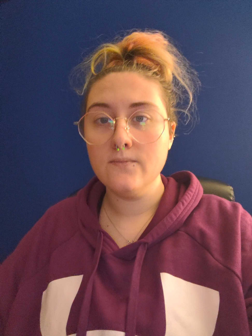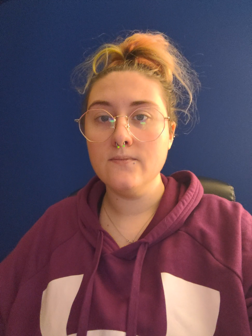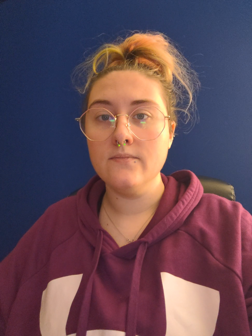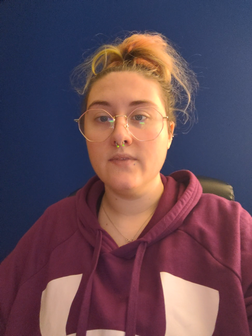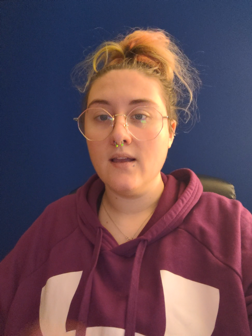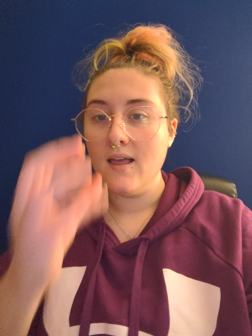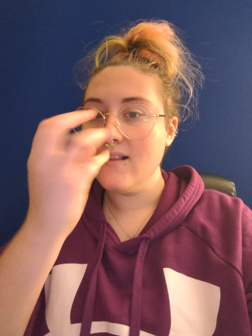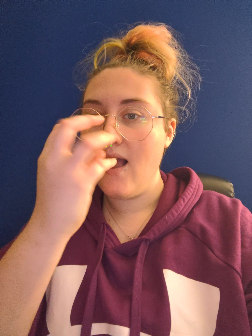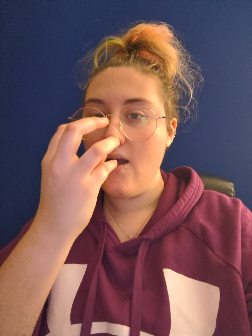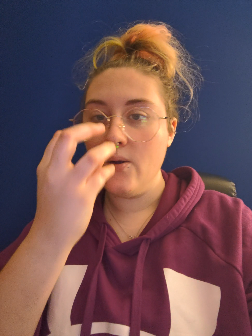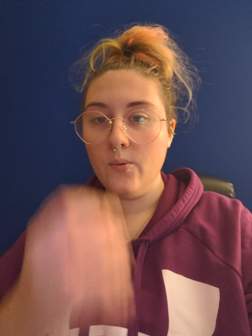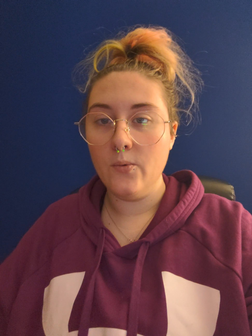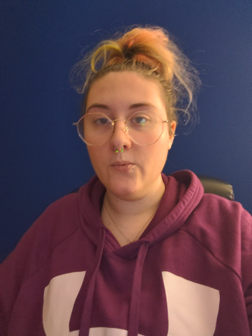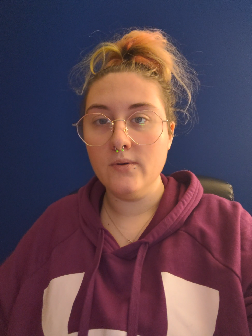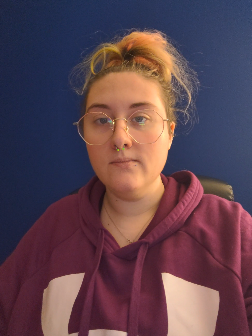clown